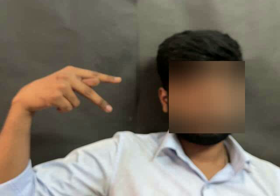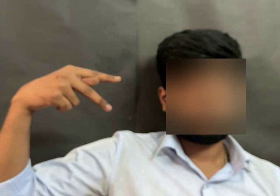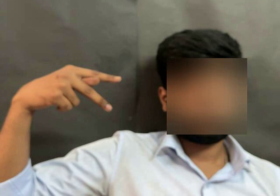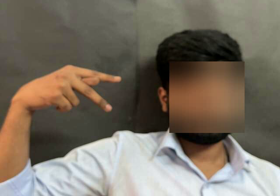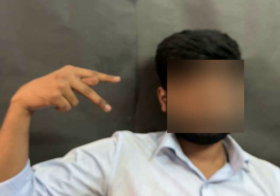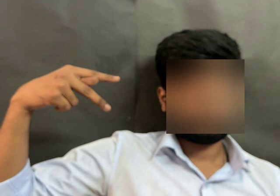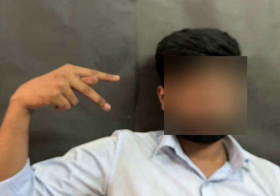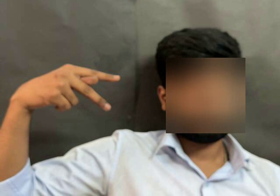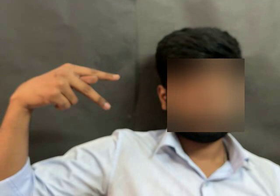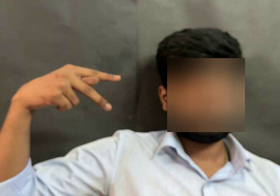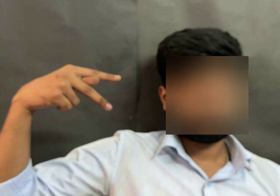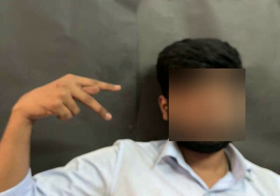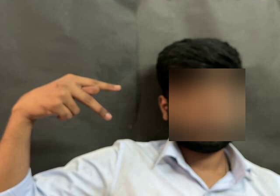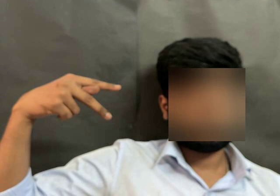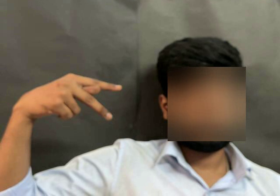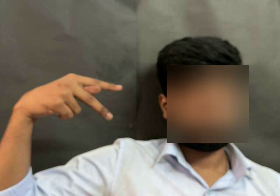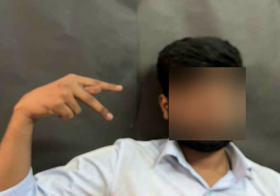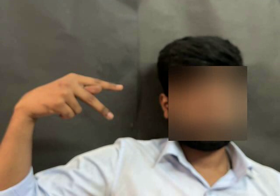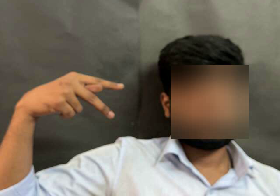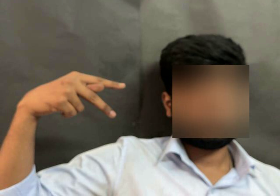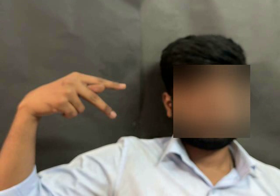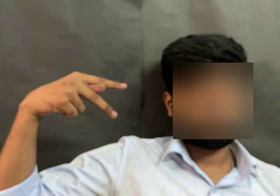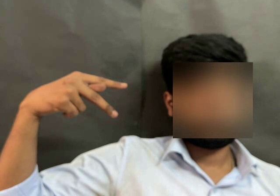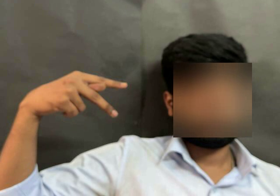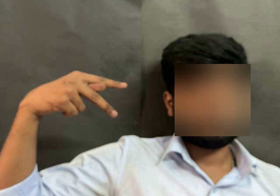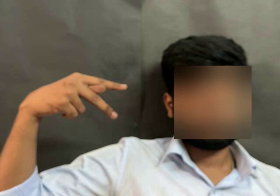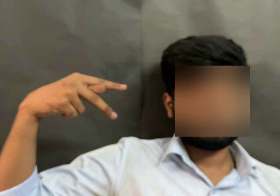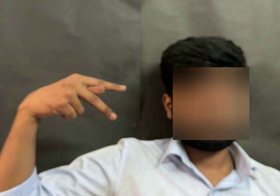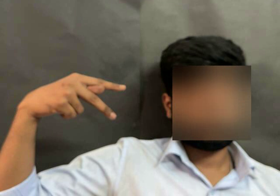P